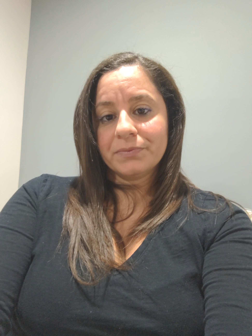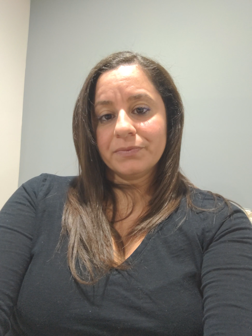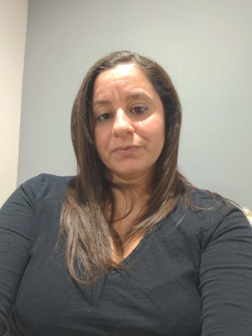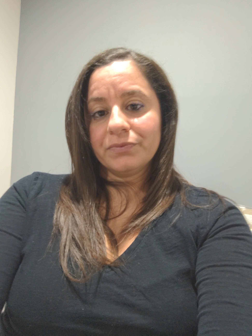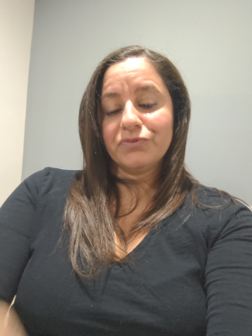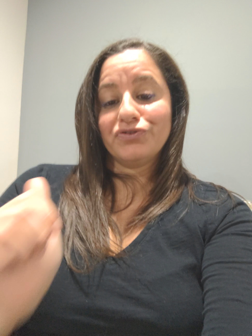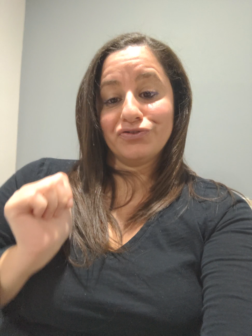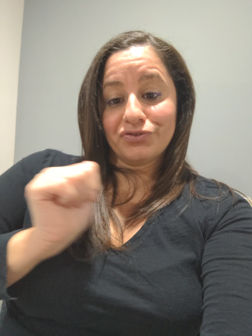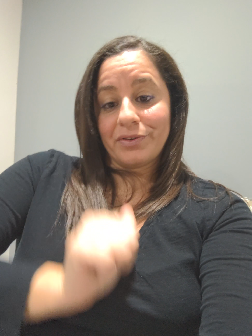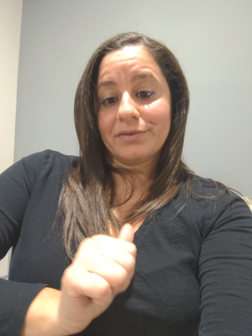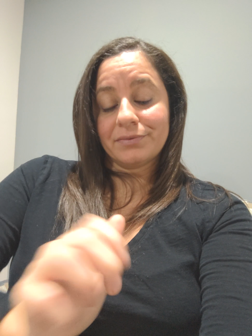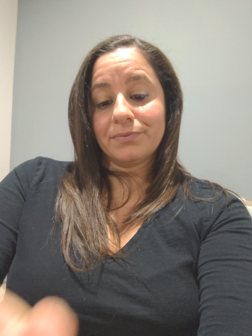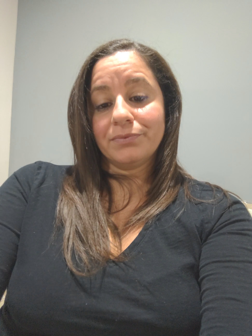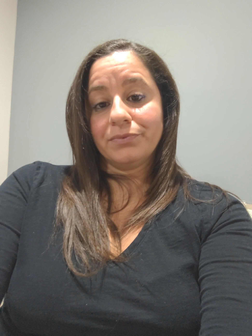jacket